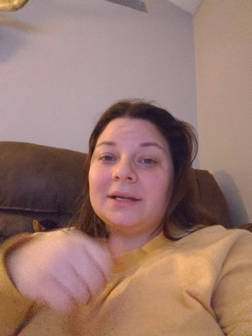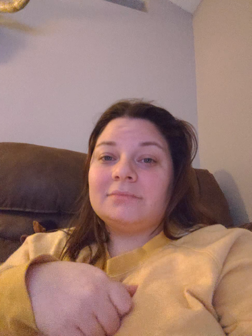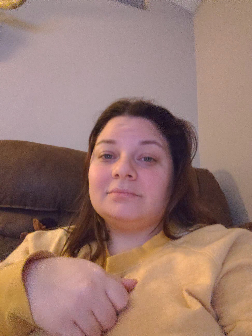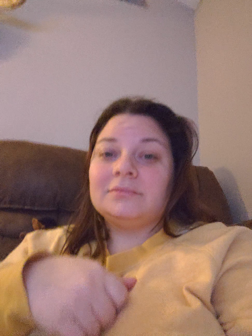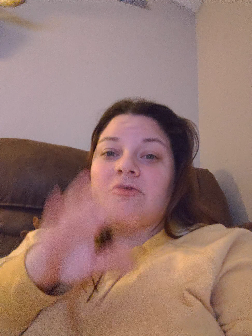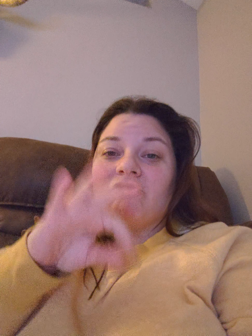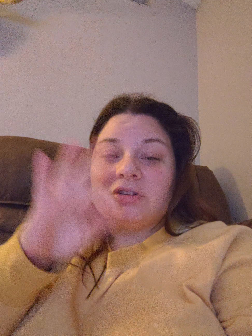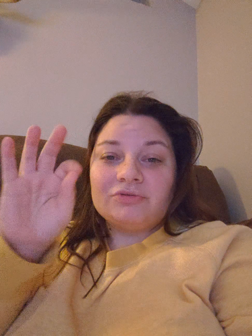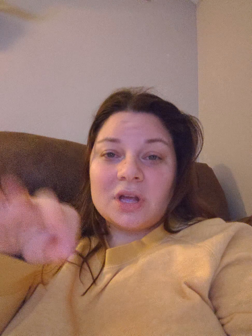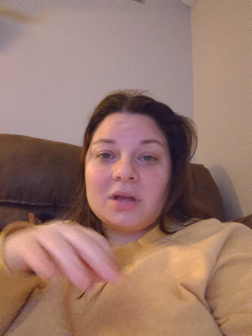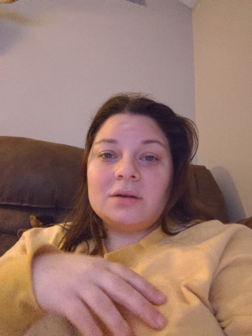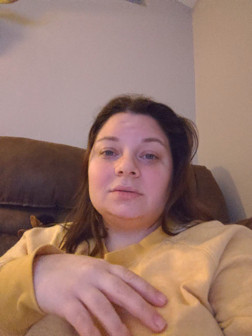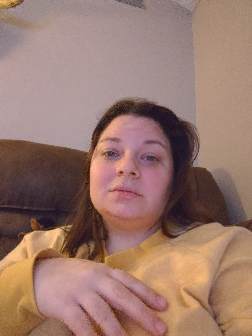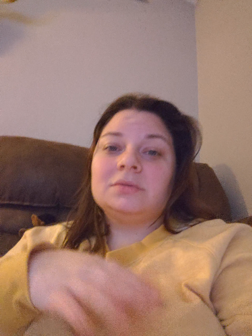french fries